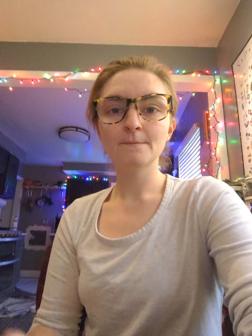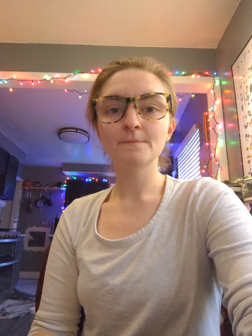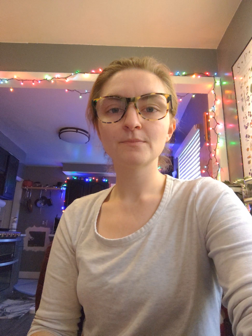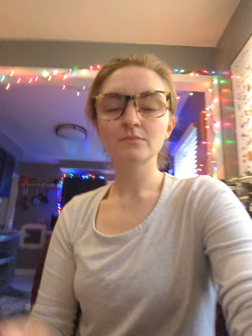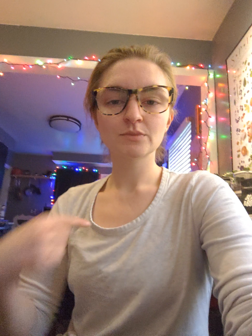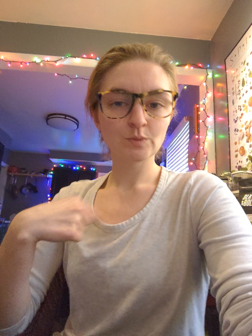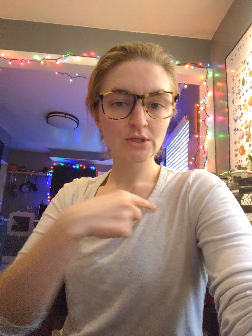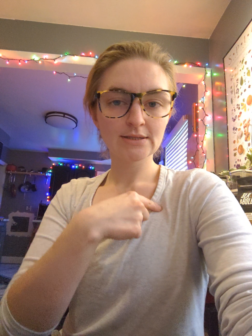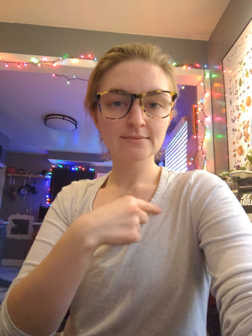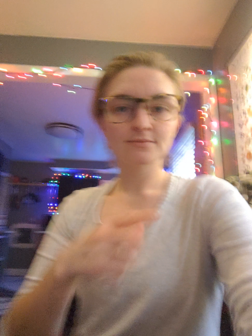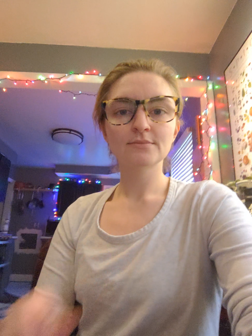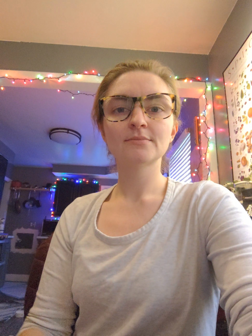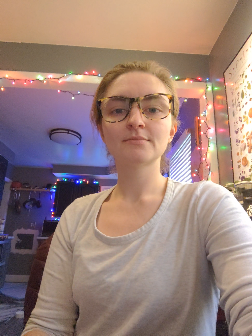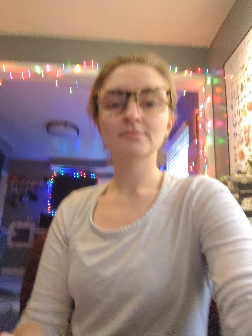we